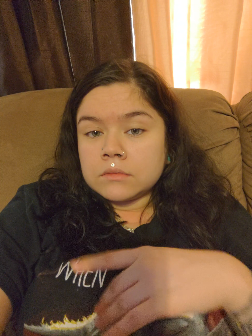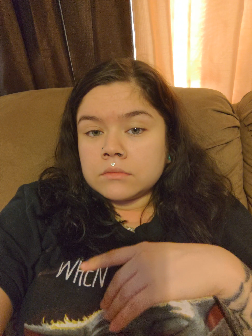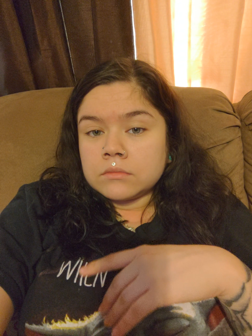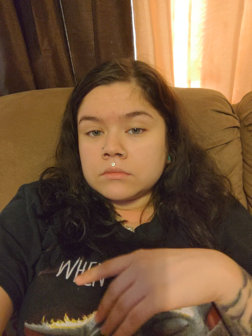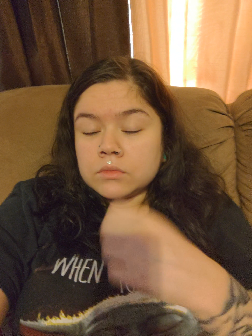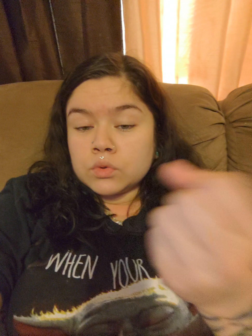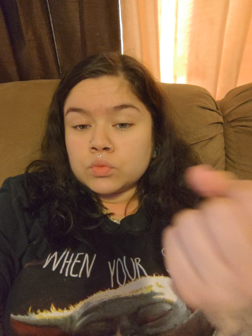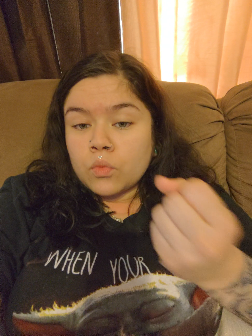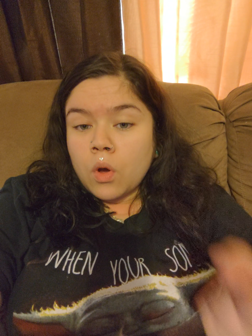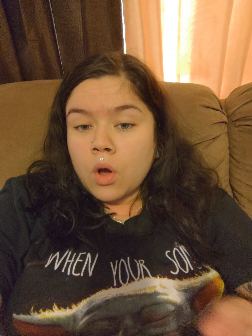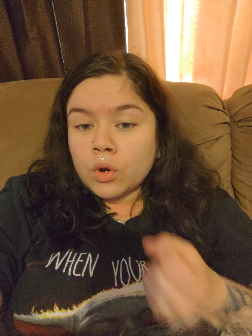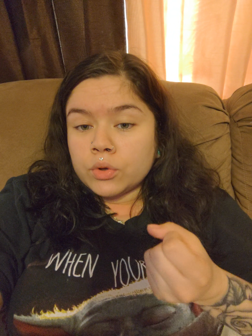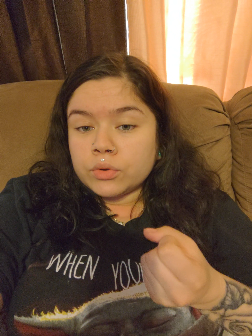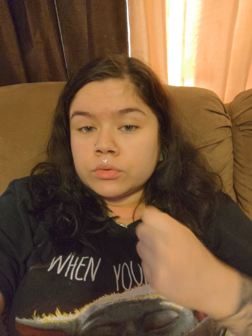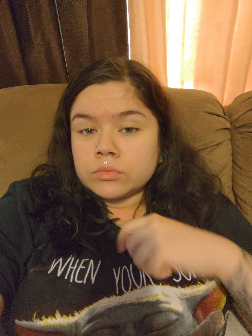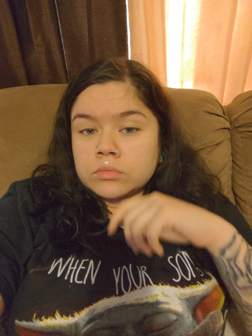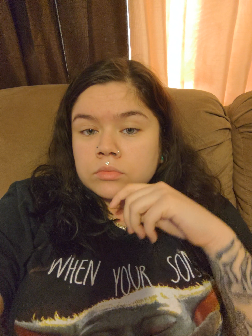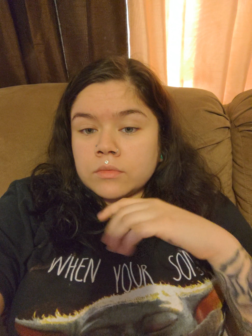drawer